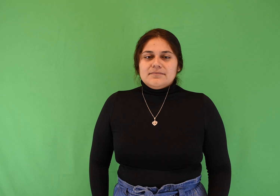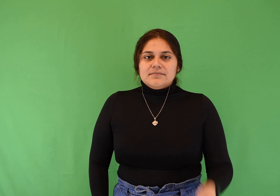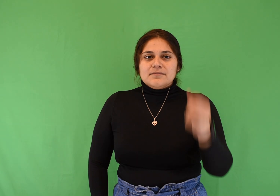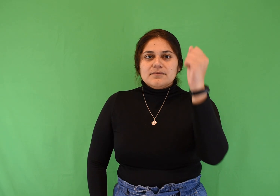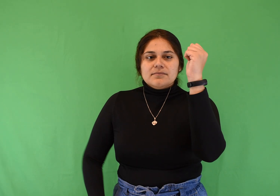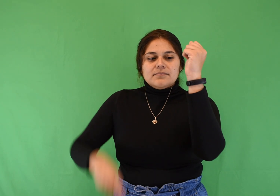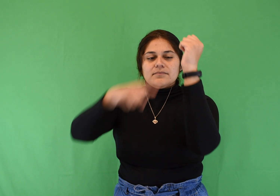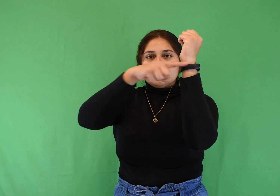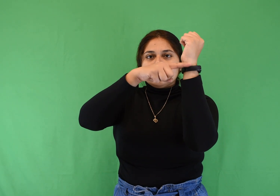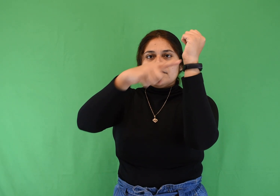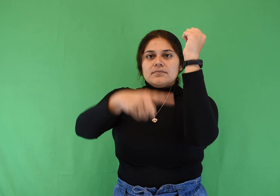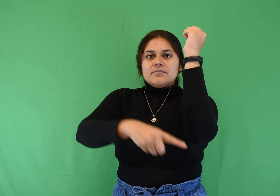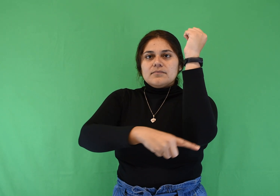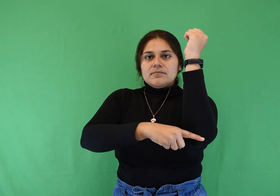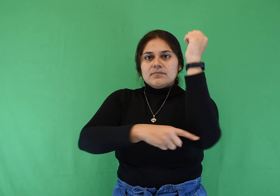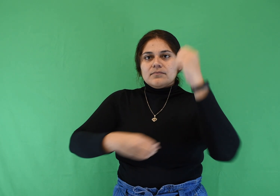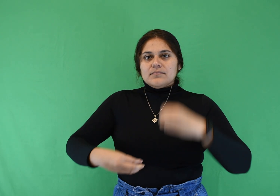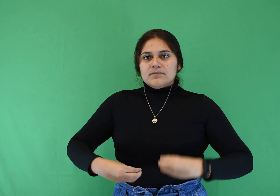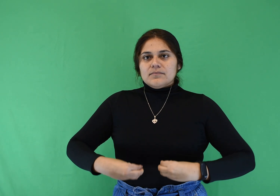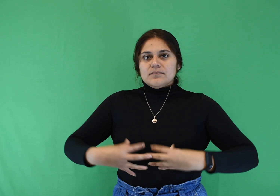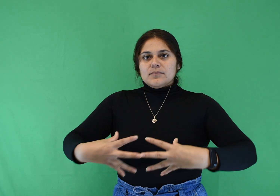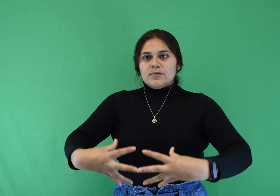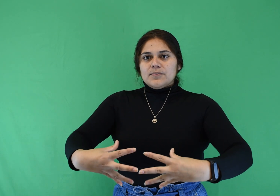embarazada